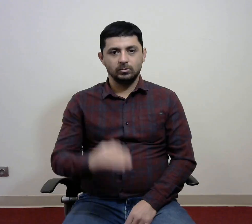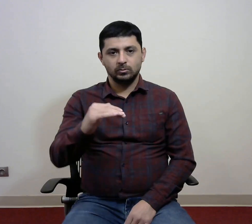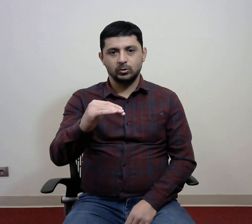siz